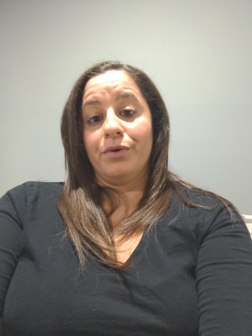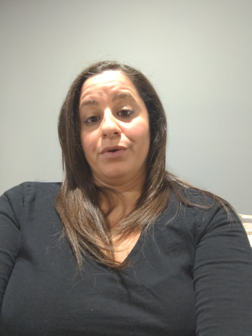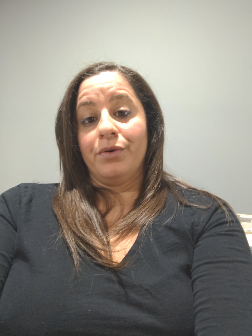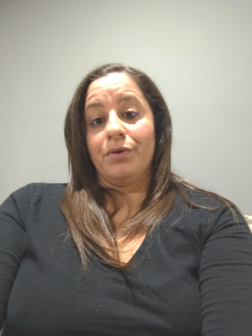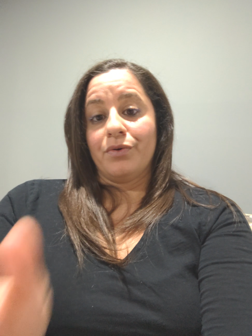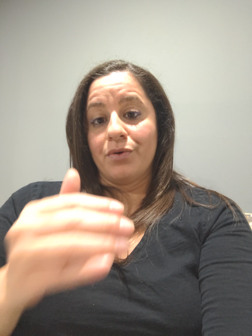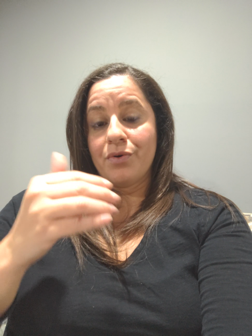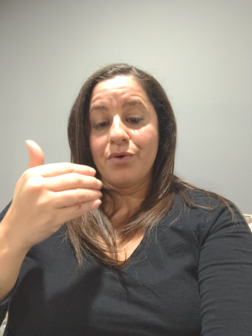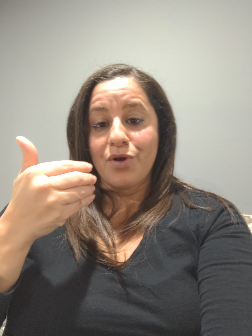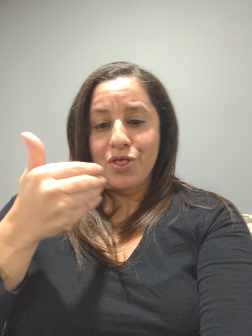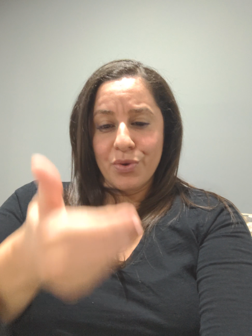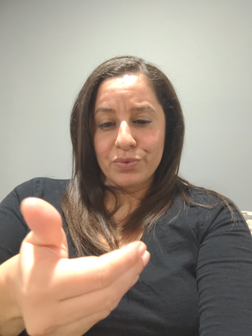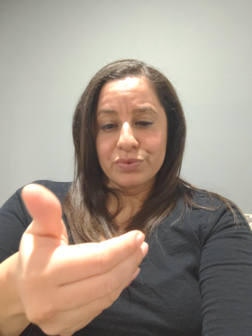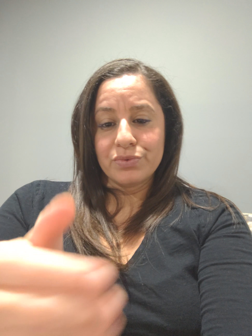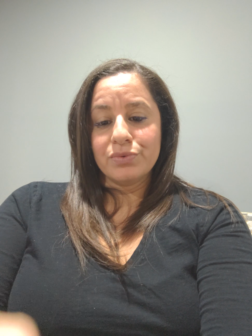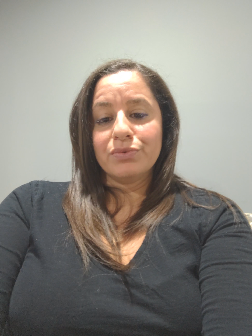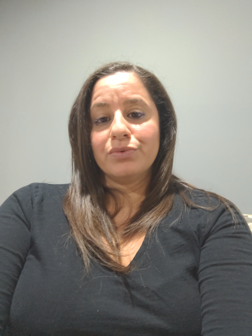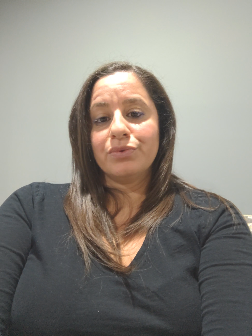close